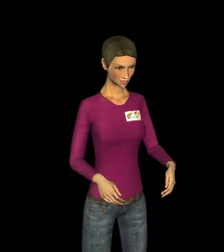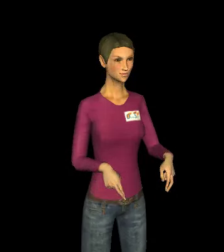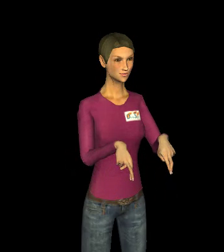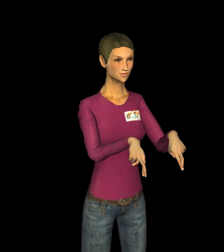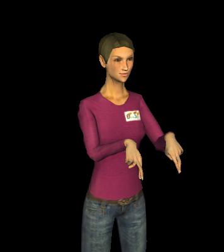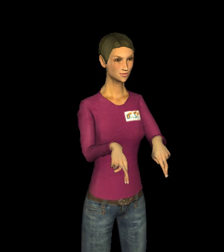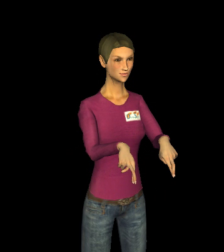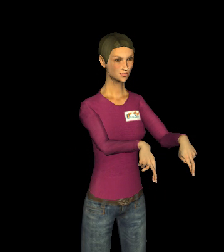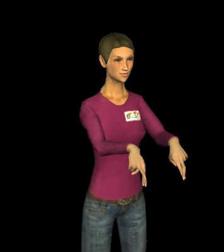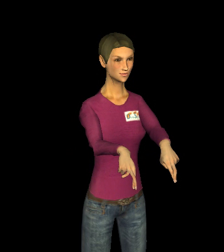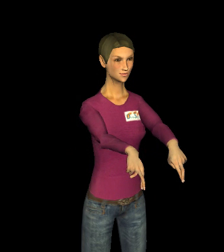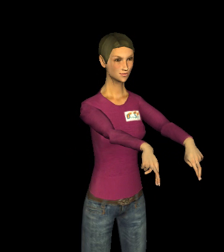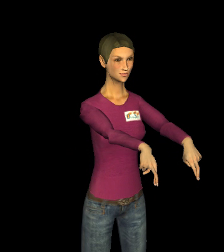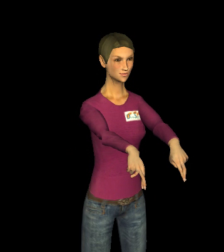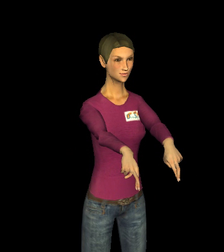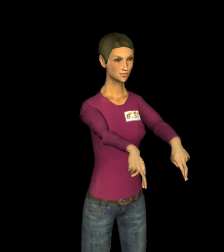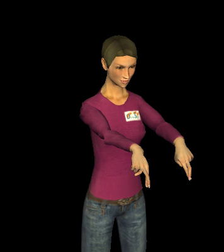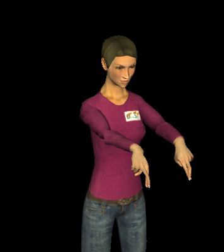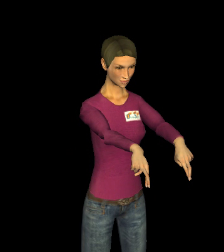نهر